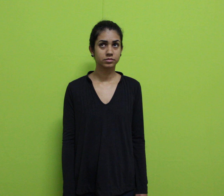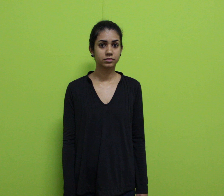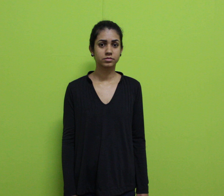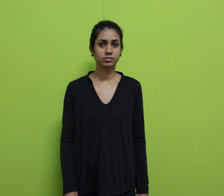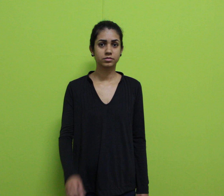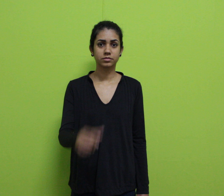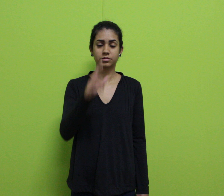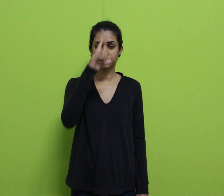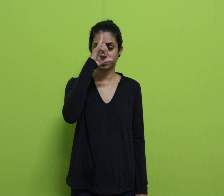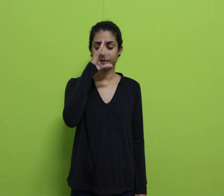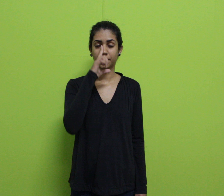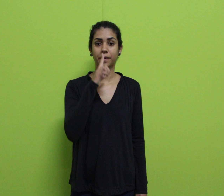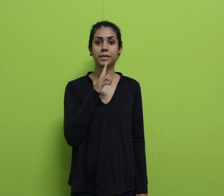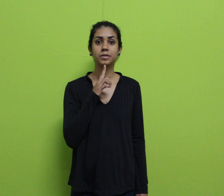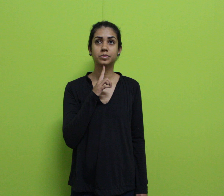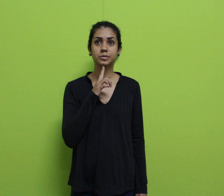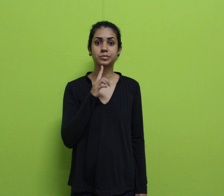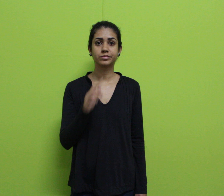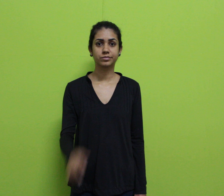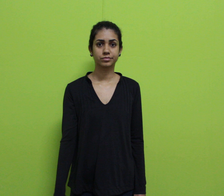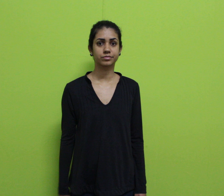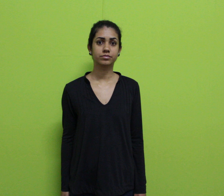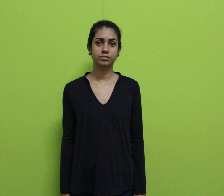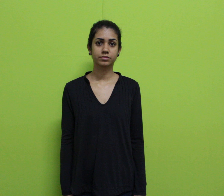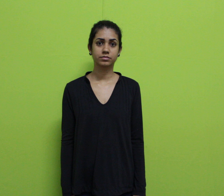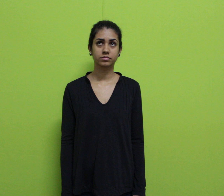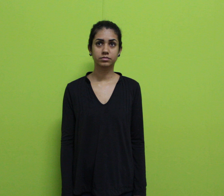amarelo